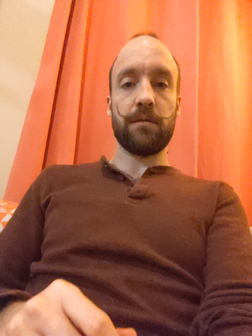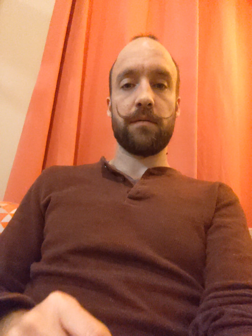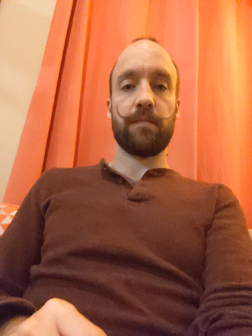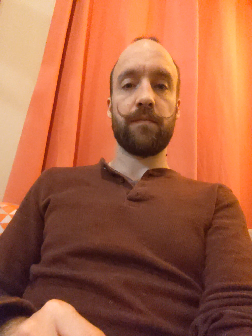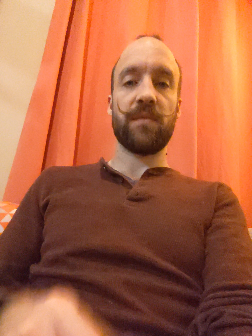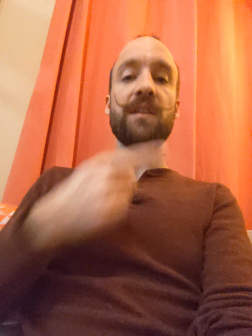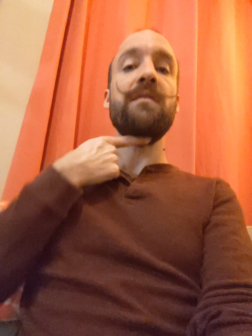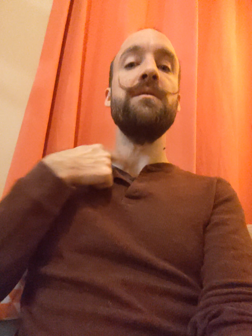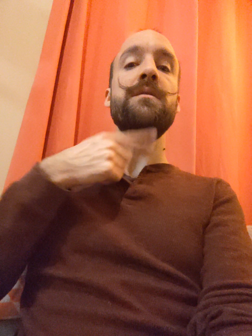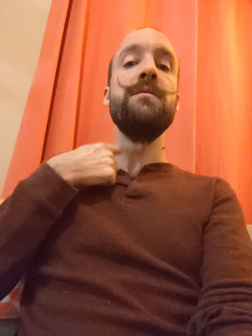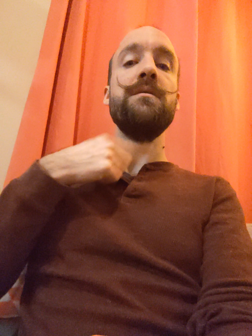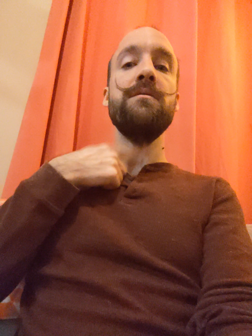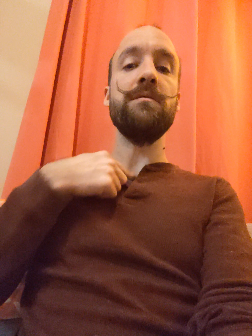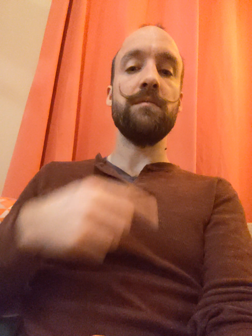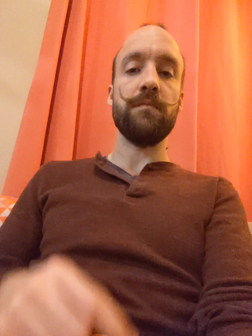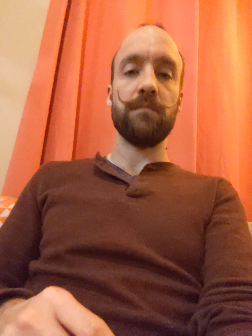thirsty